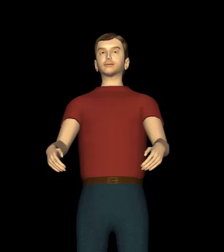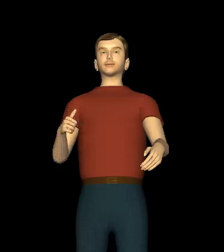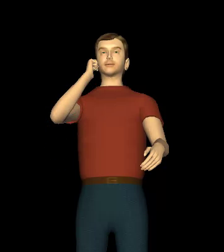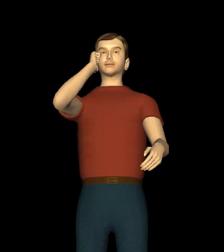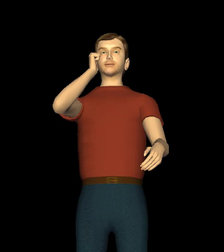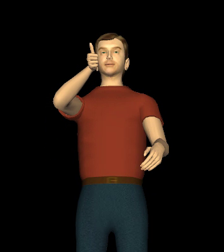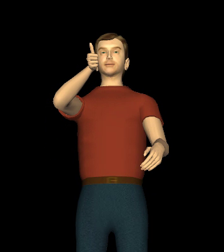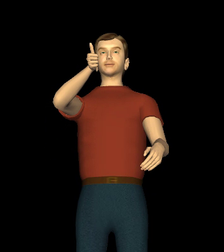غدا